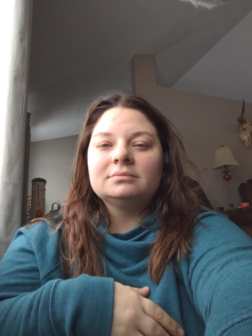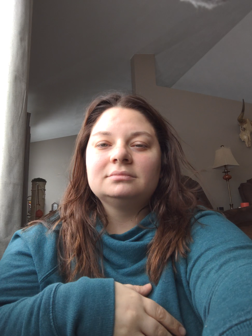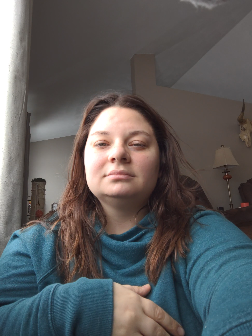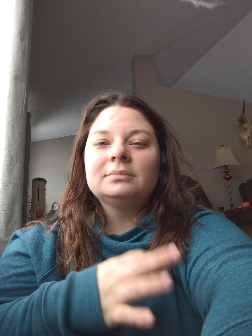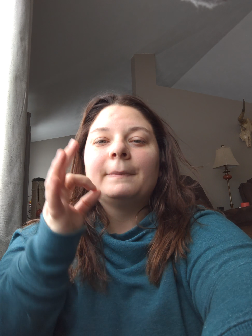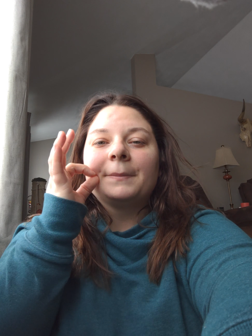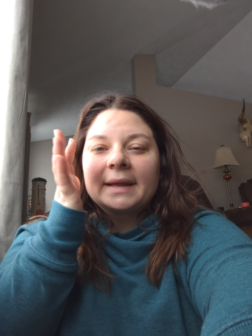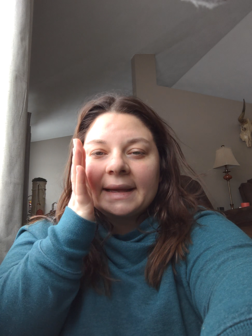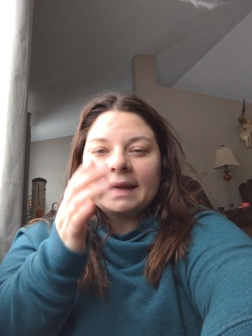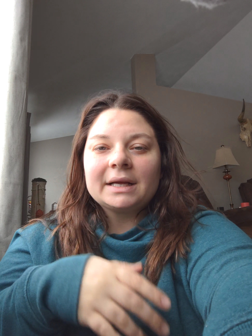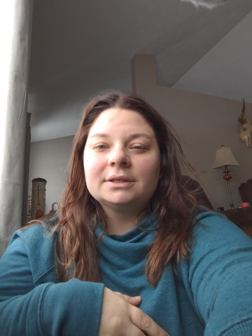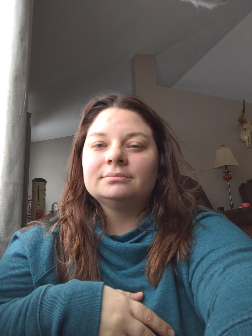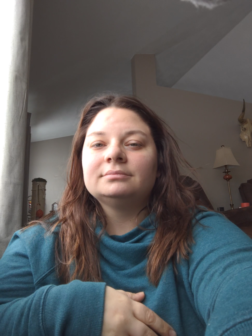bee